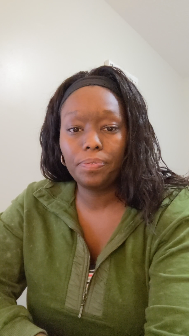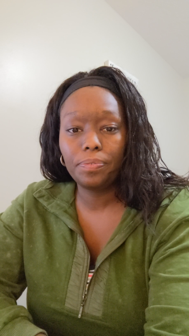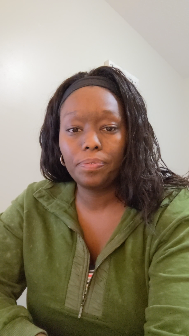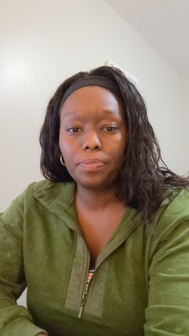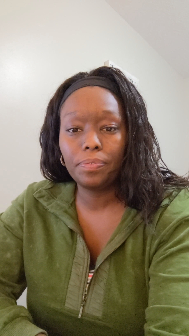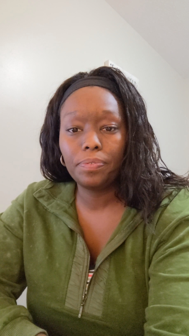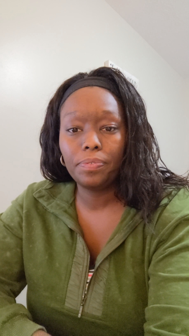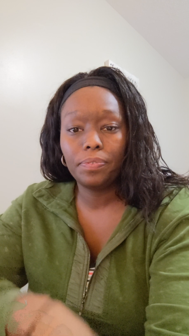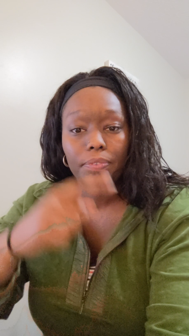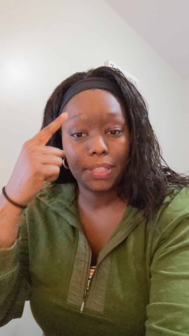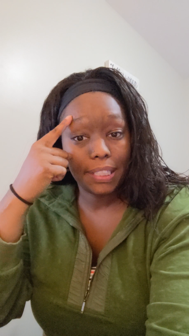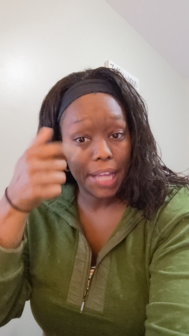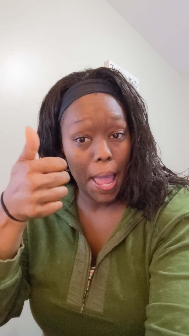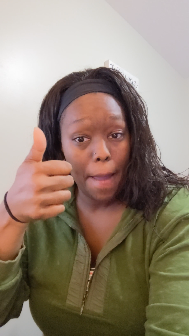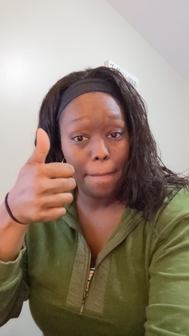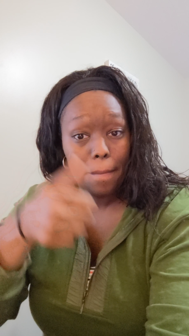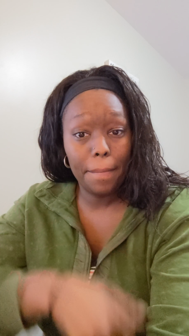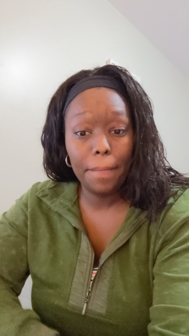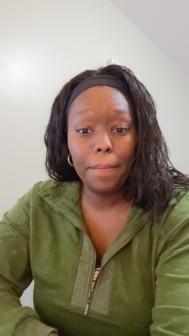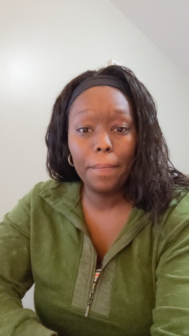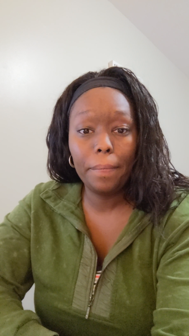dime